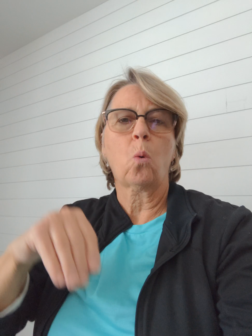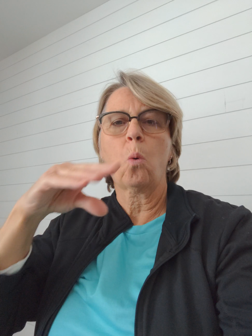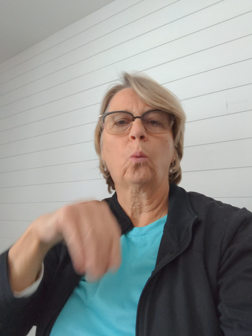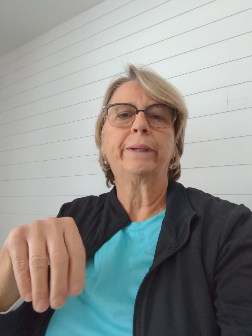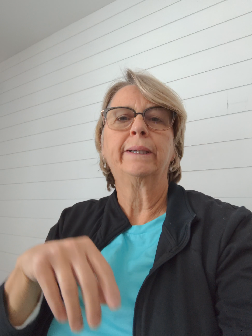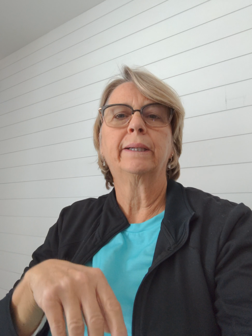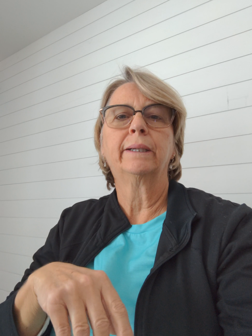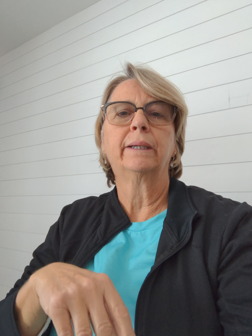story